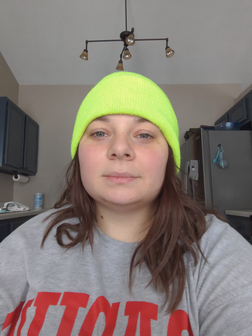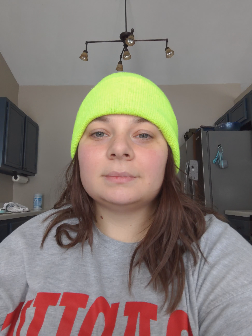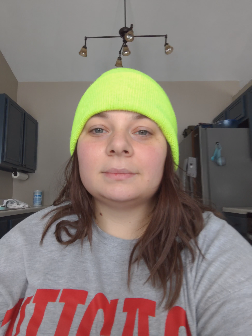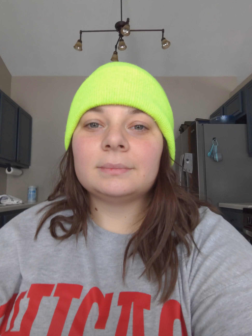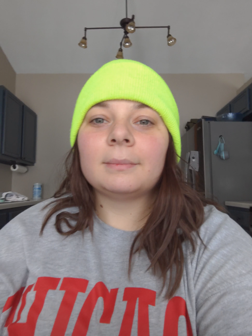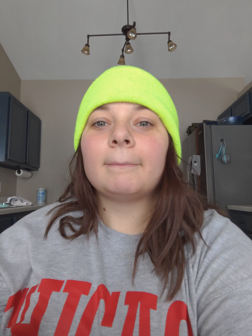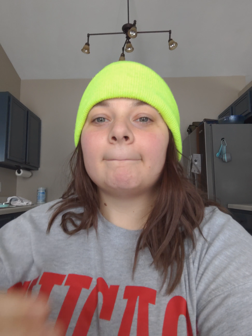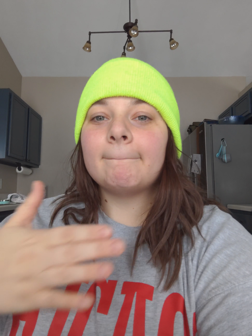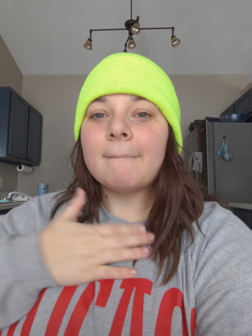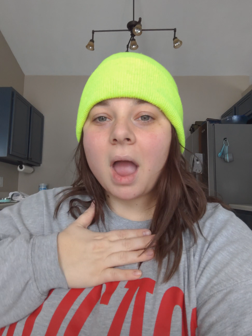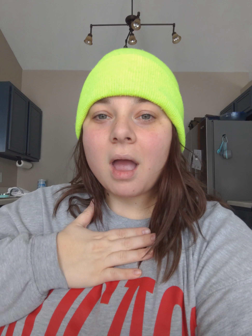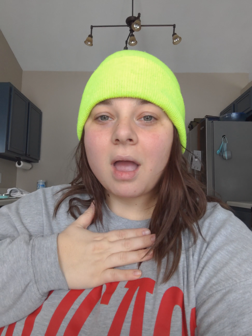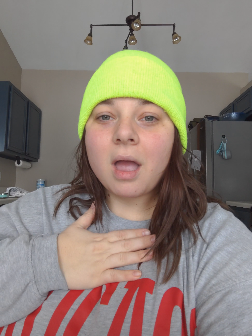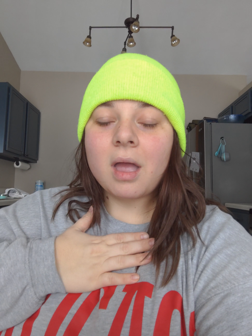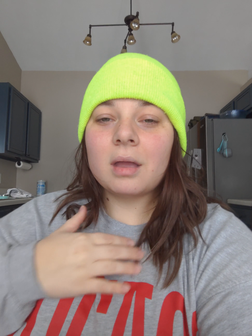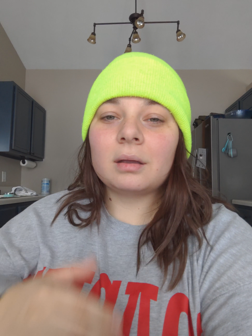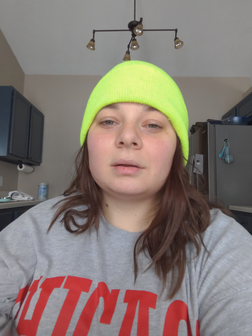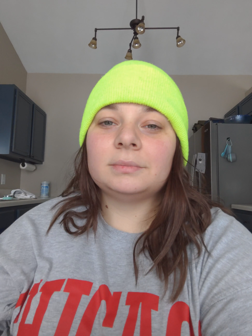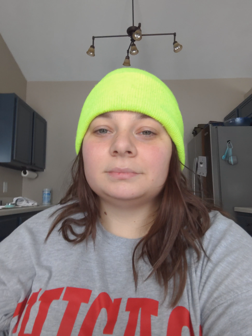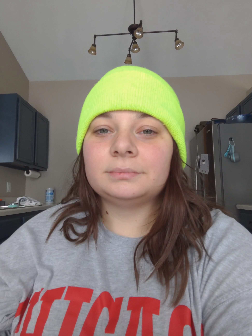my